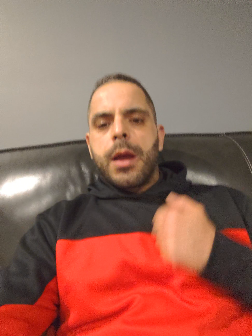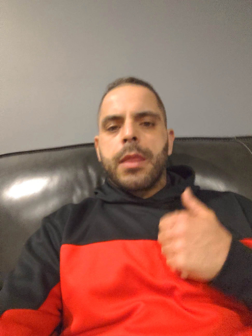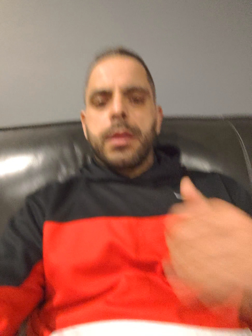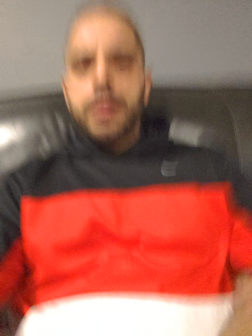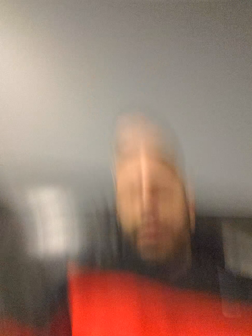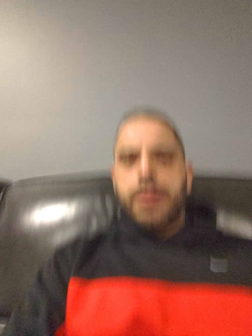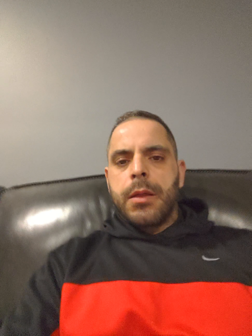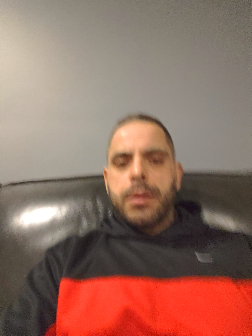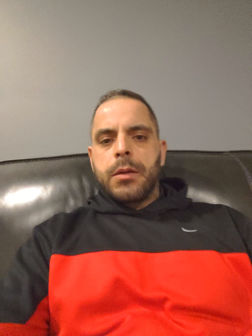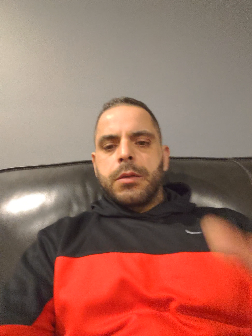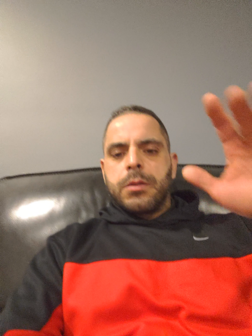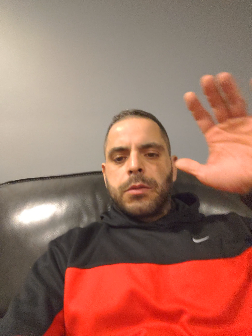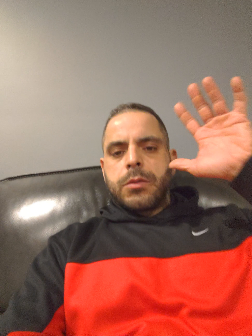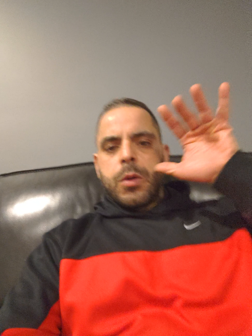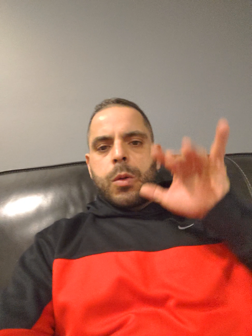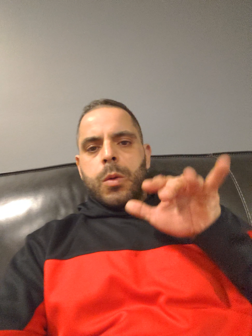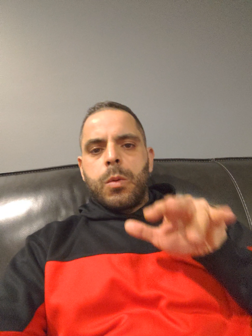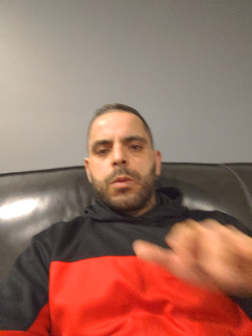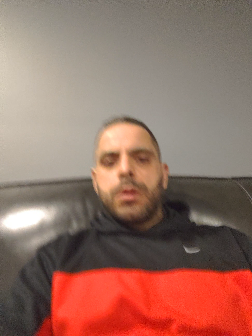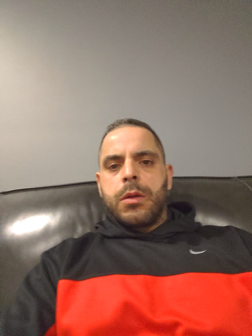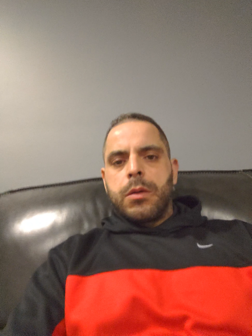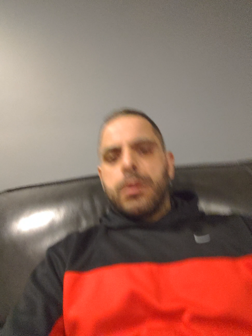snow